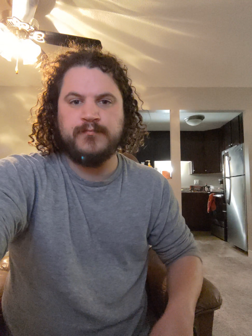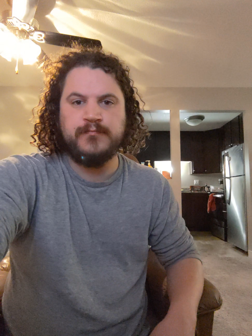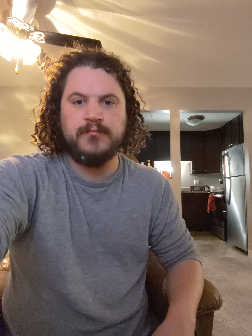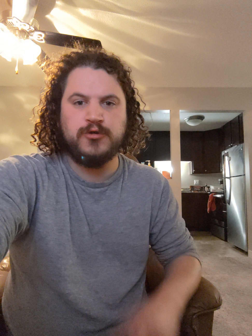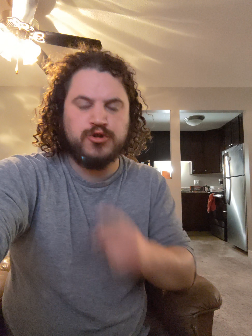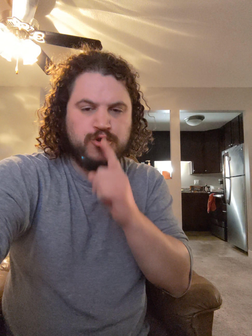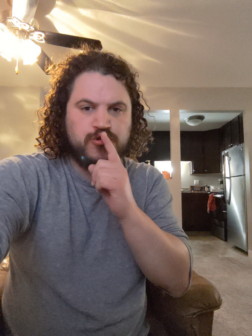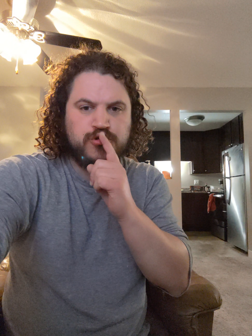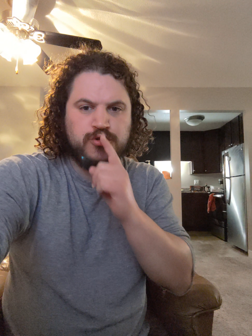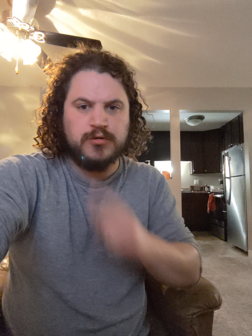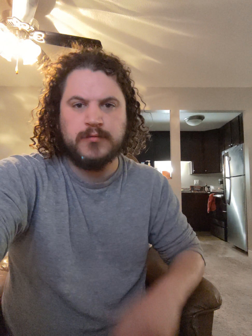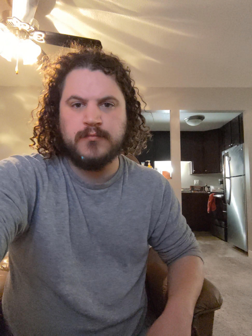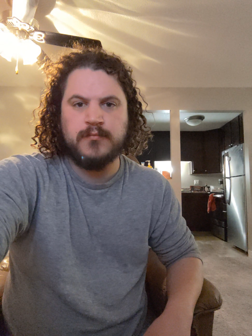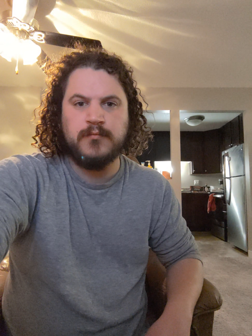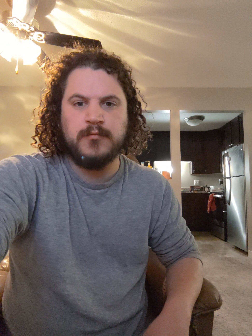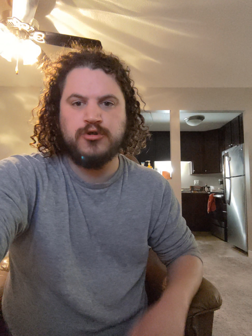shhh